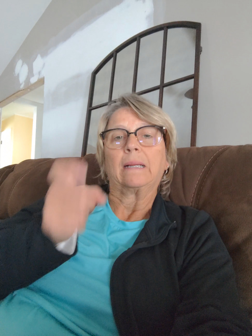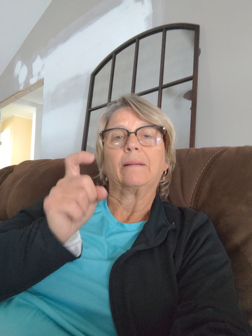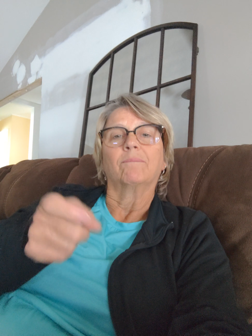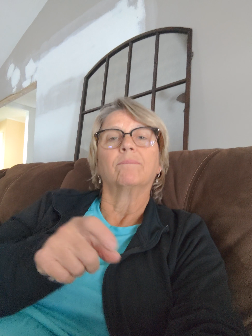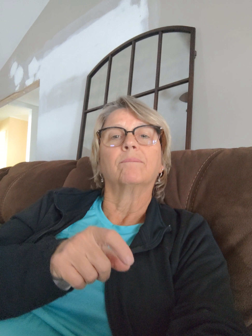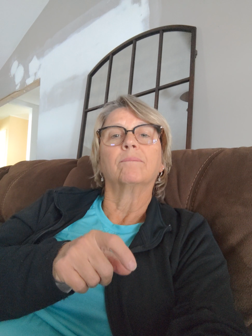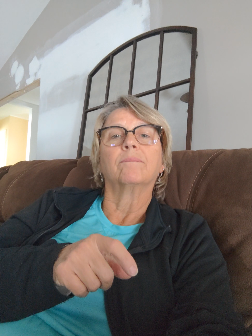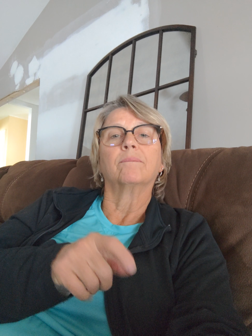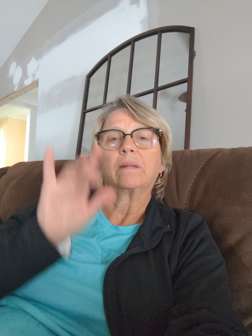gift